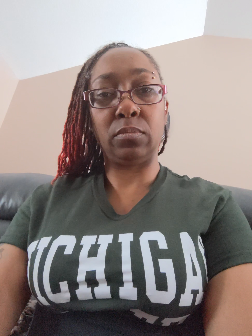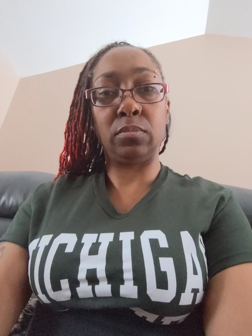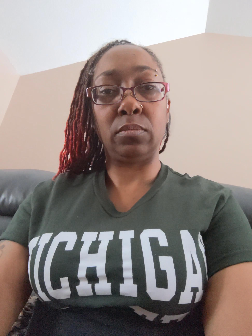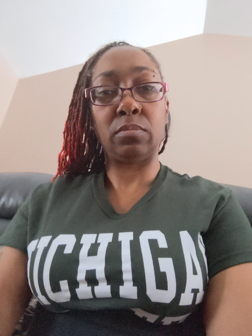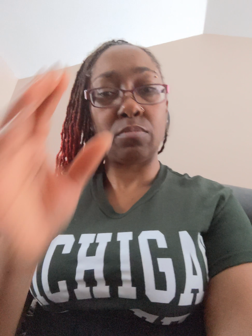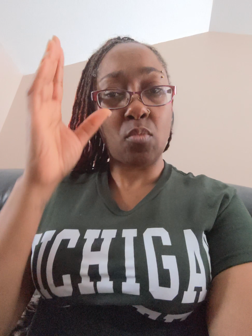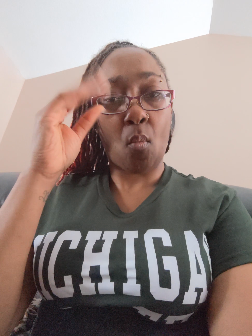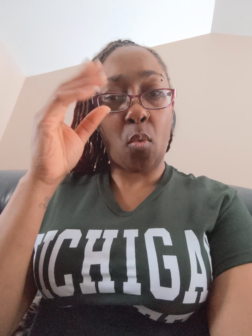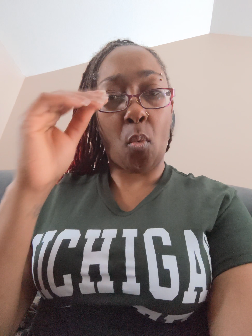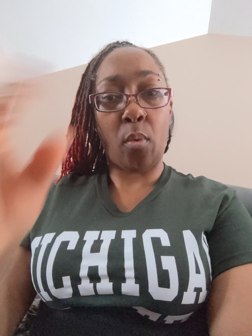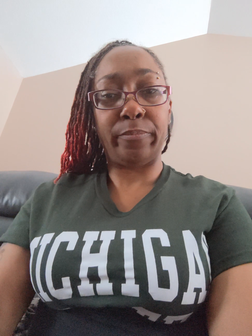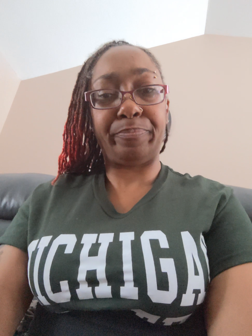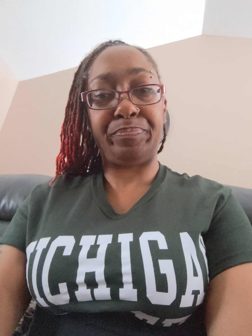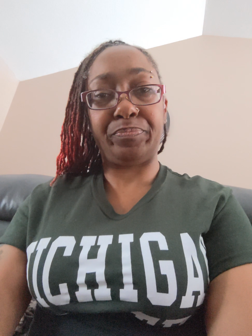boy